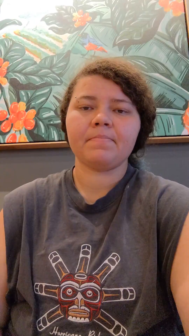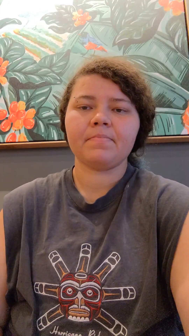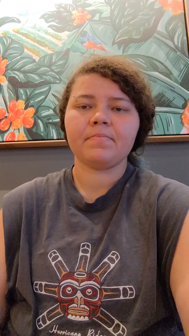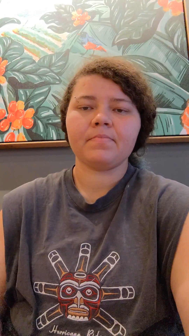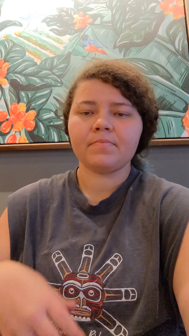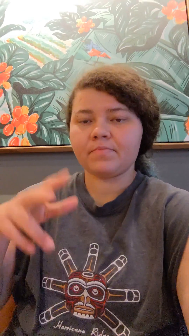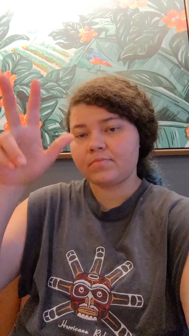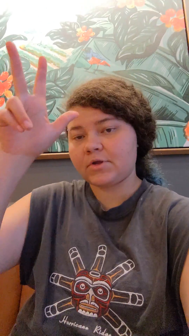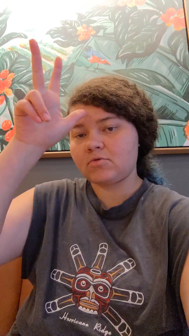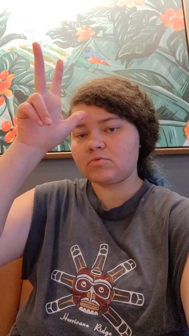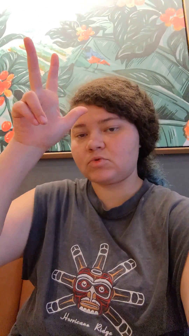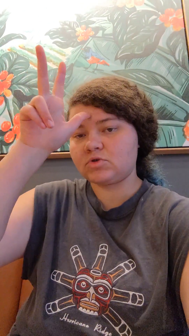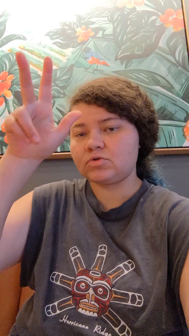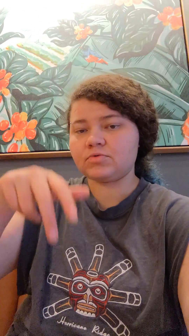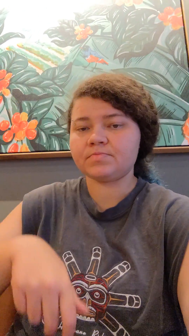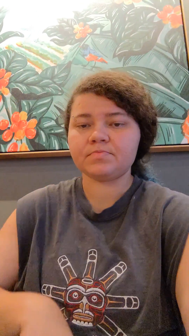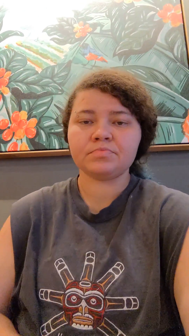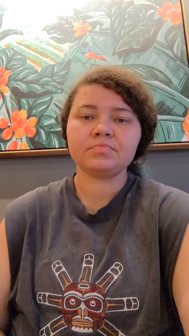rooster